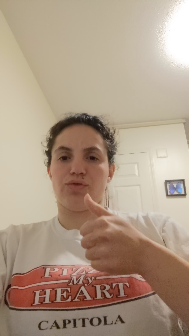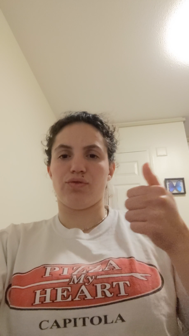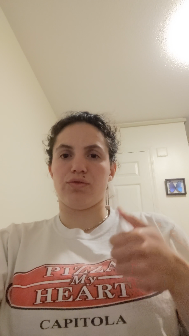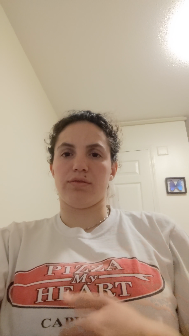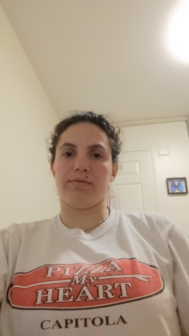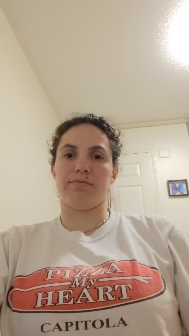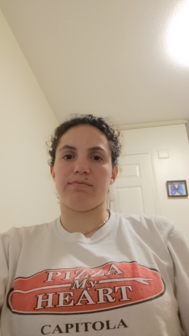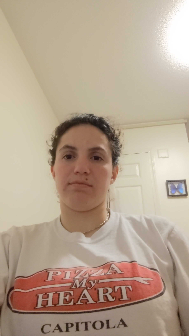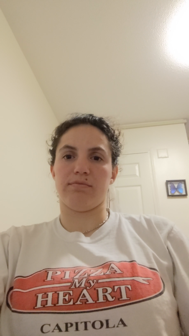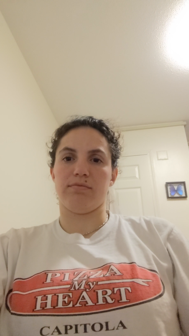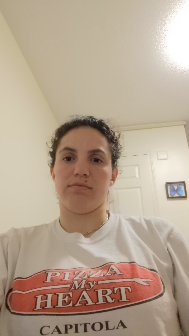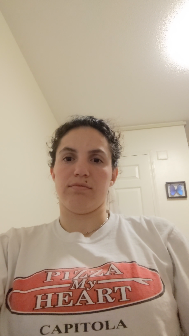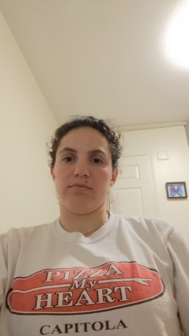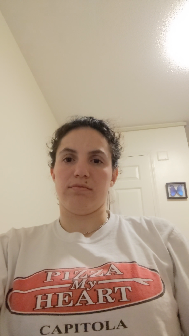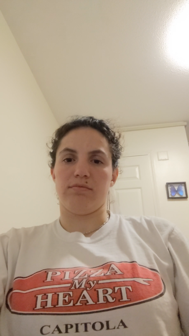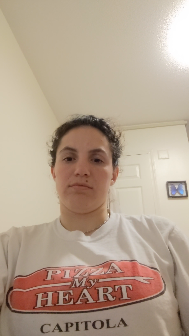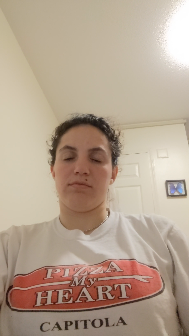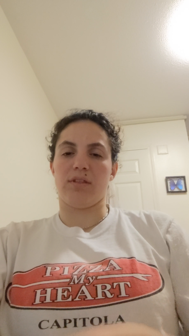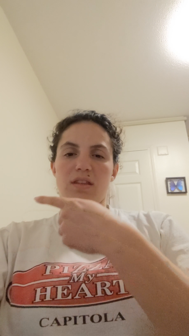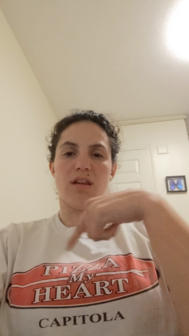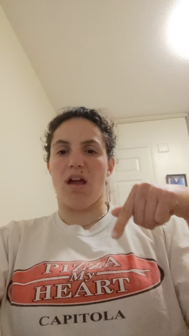cut